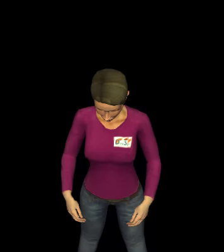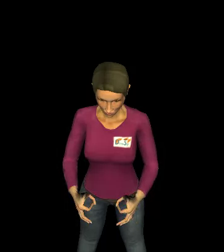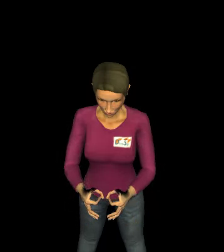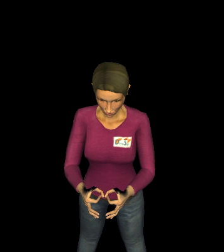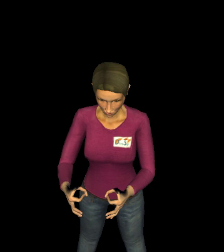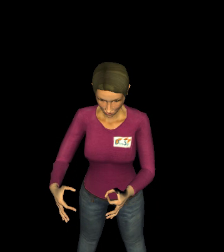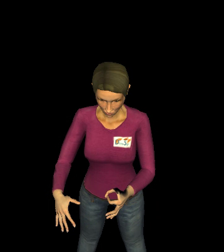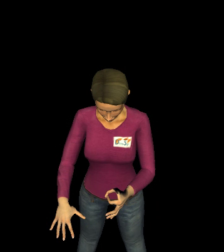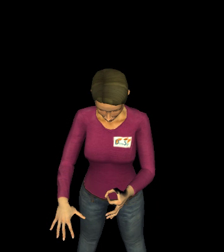نتائج